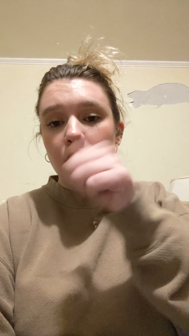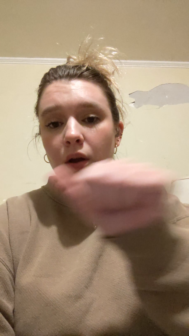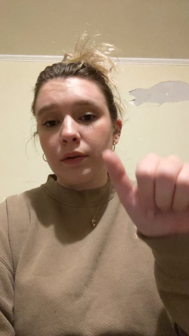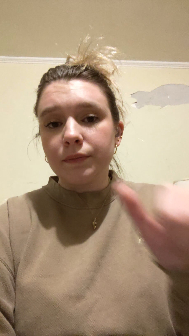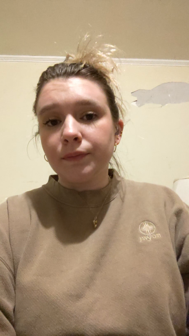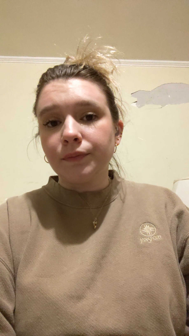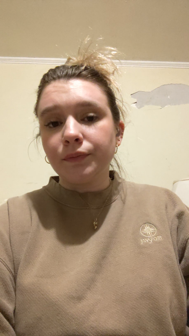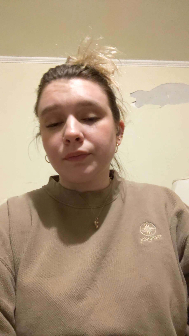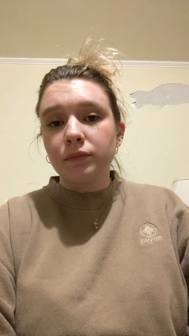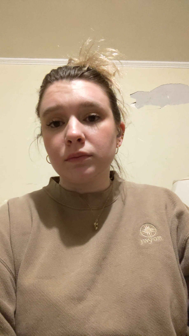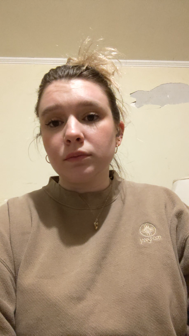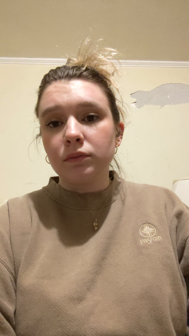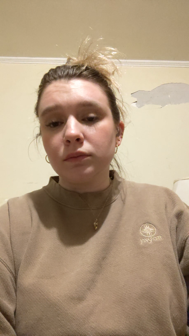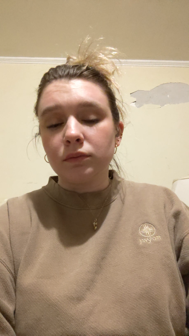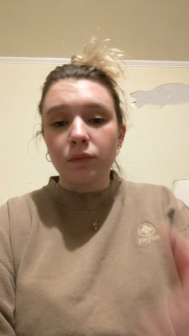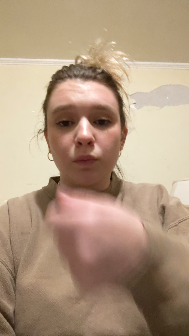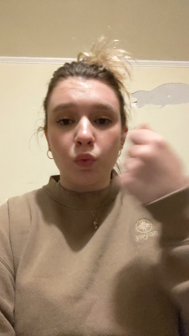pull